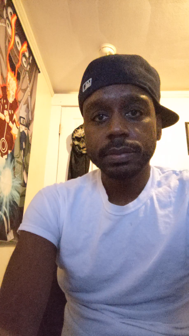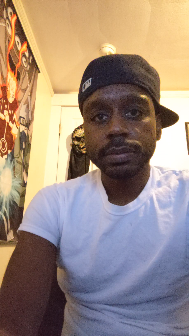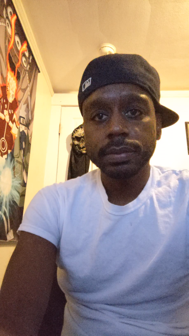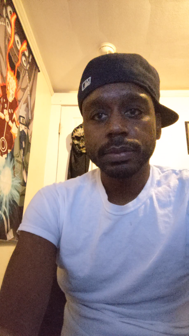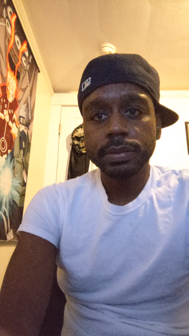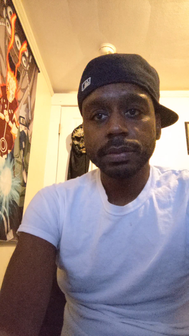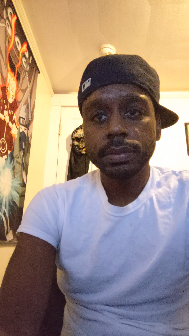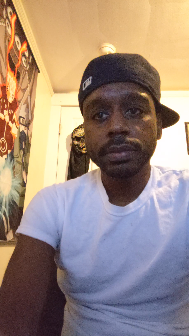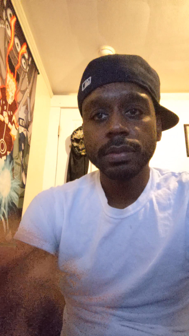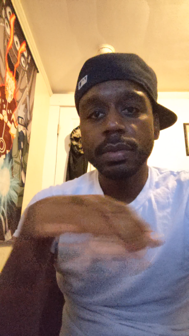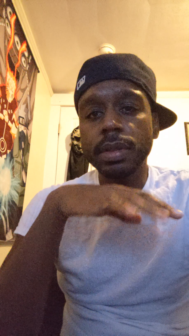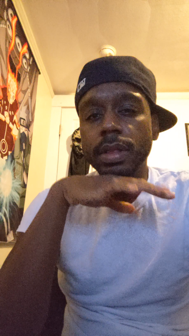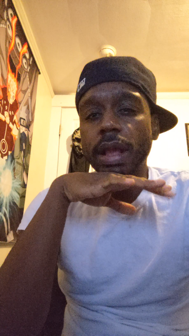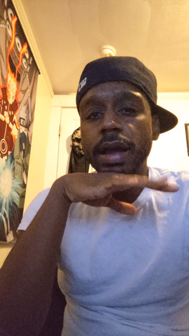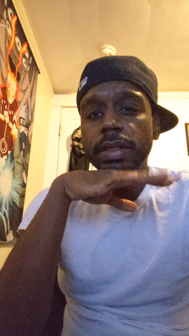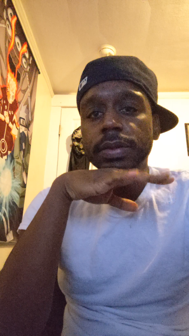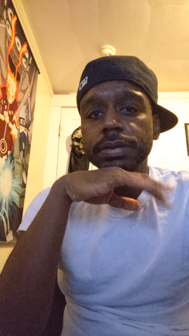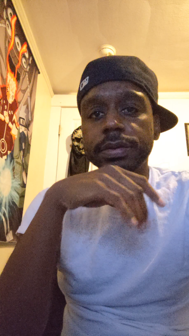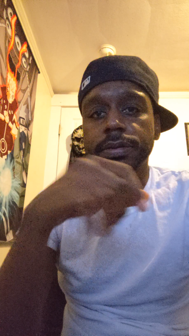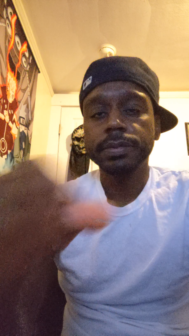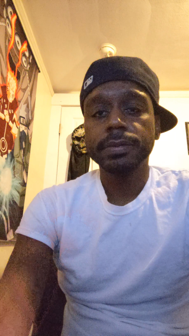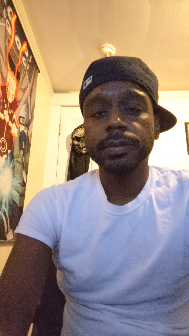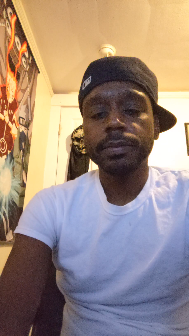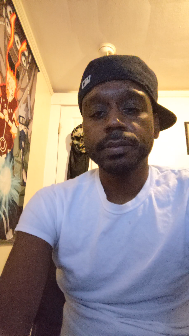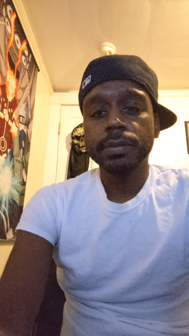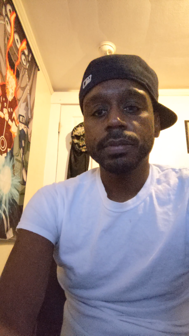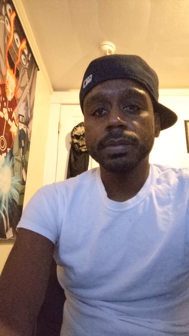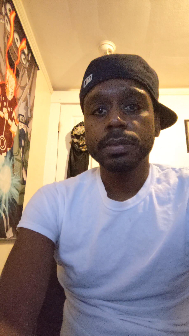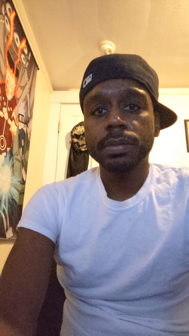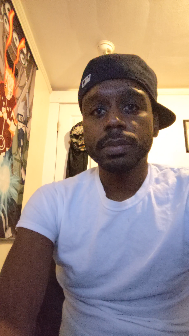naughty